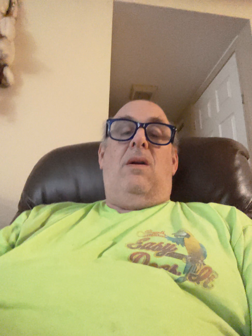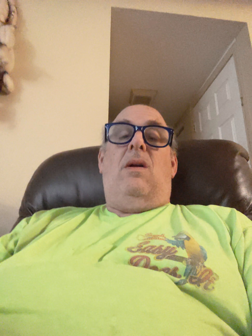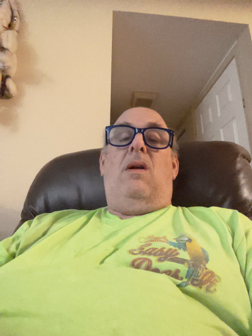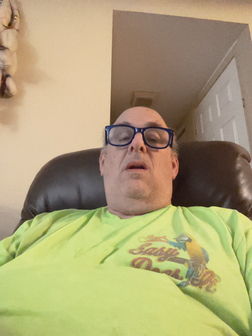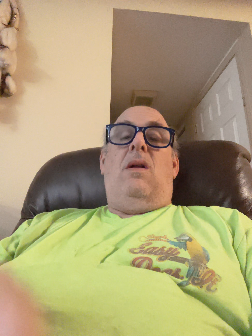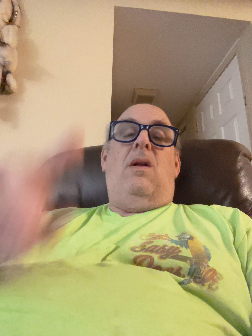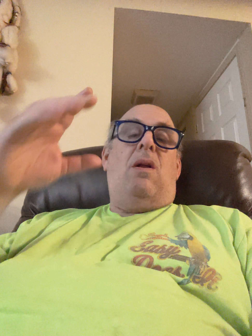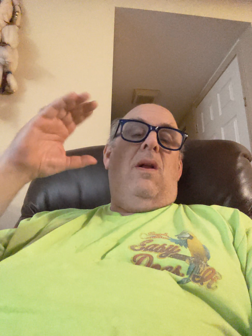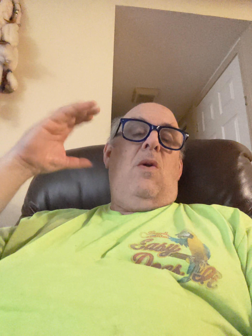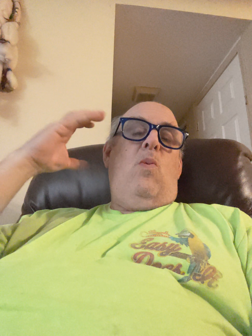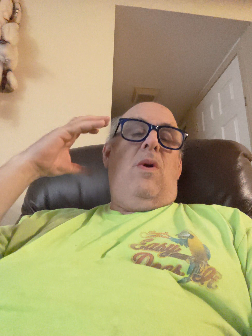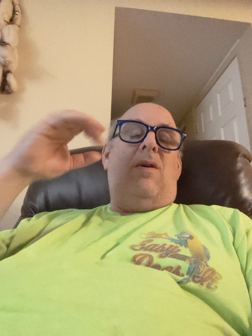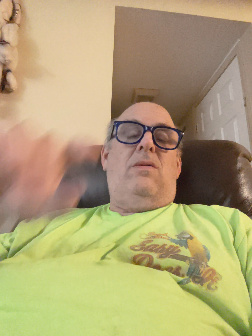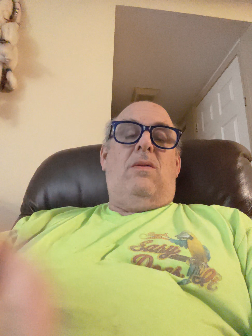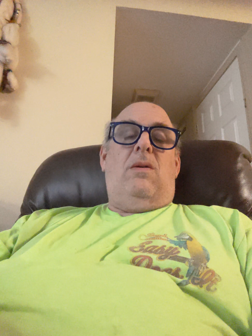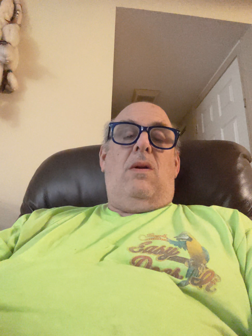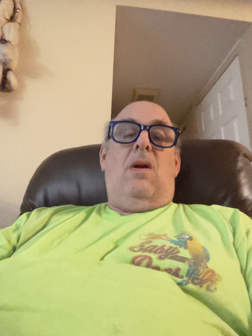radio